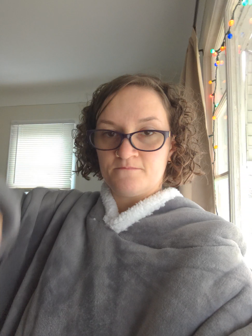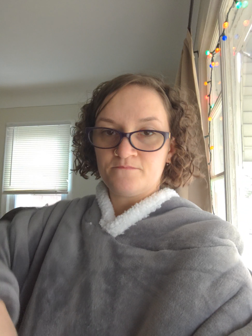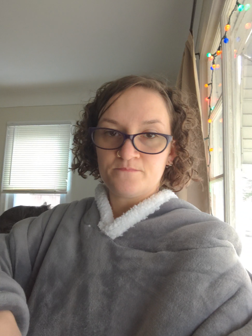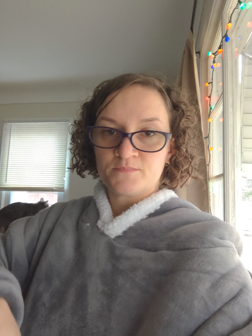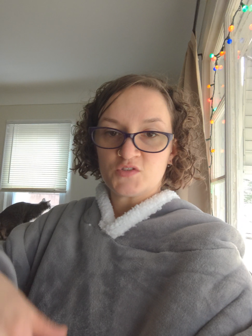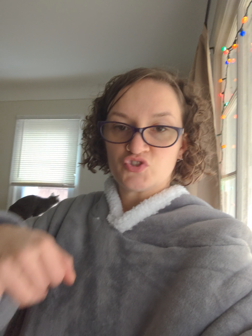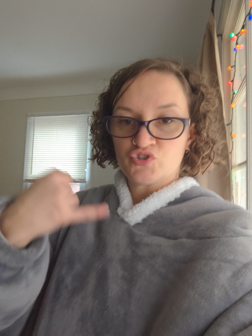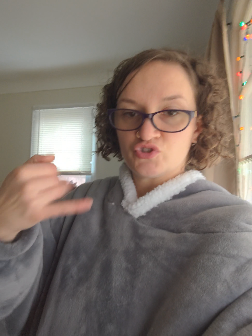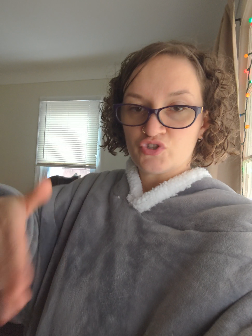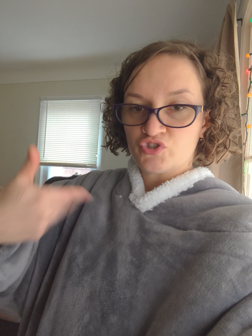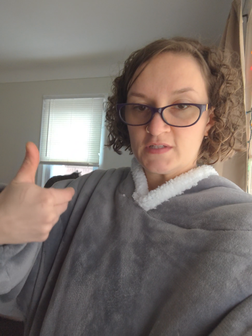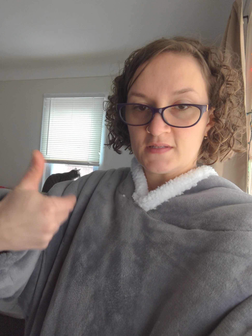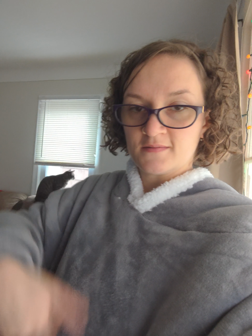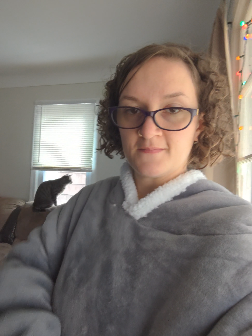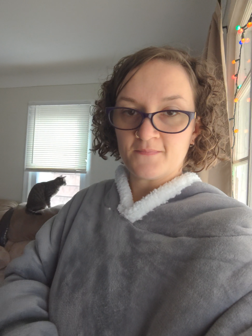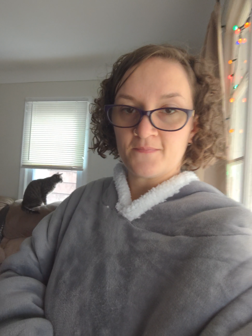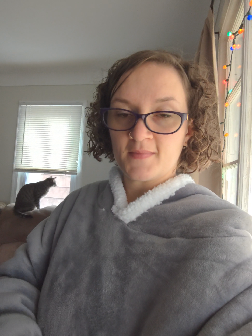jeans